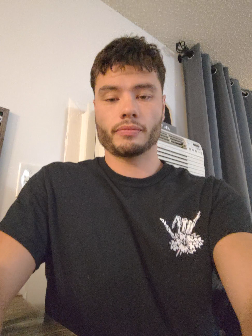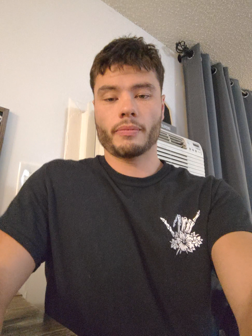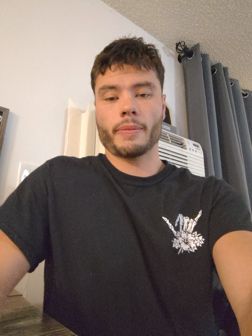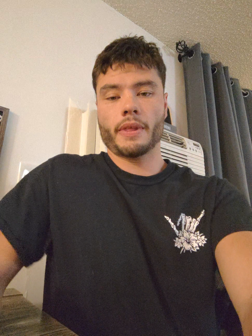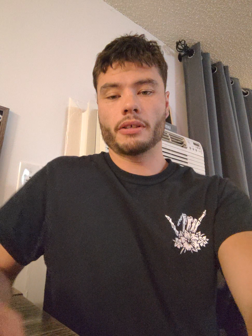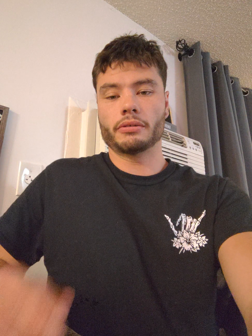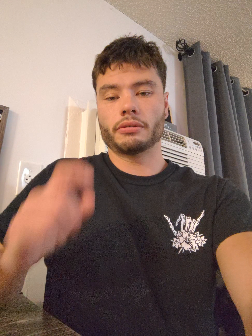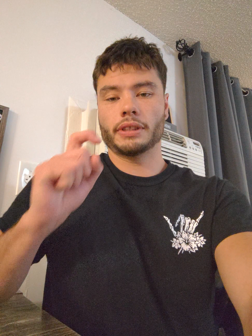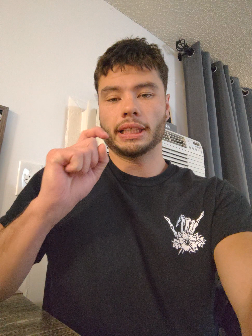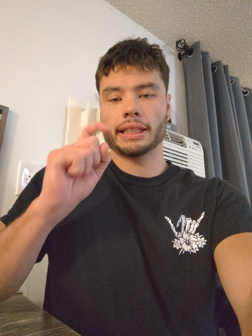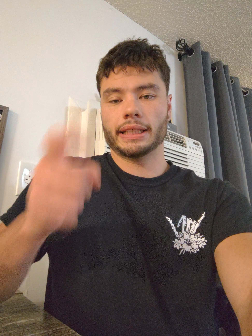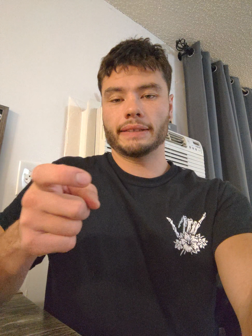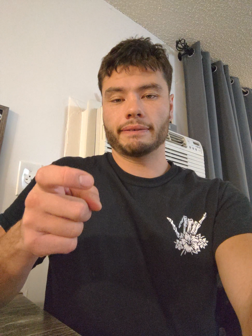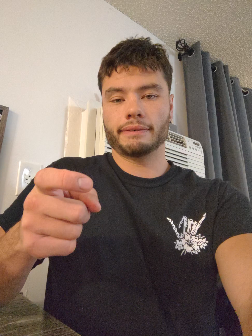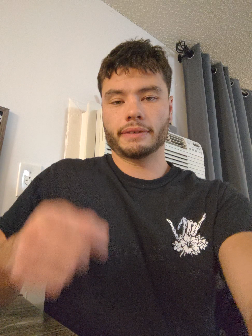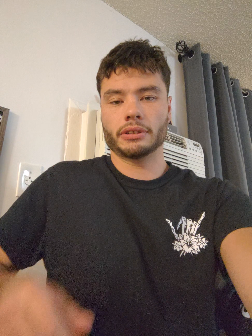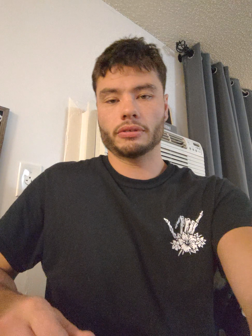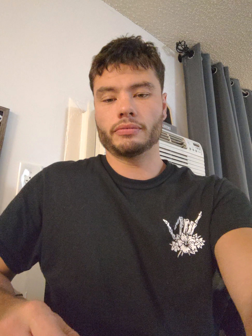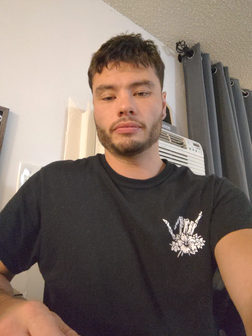gift